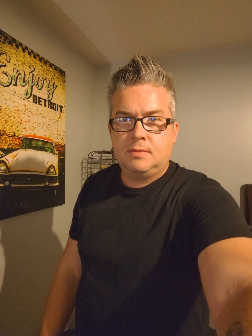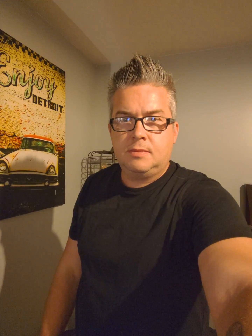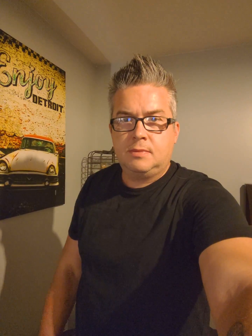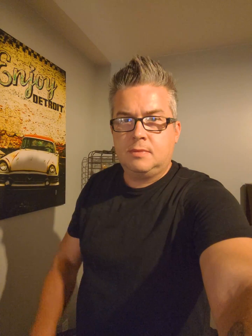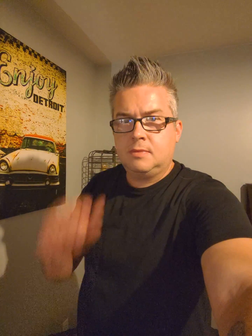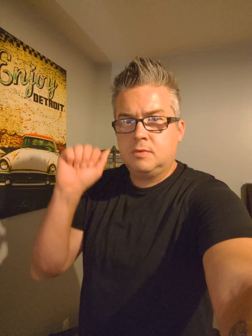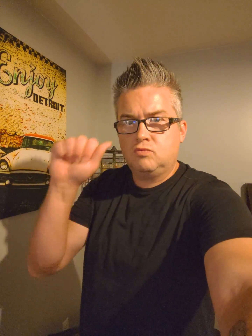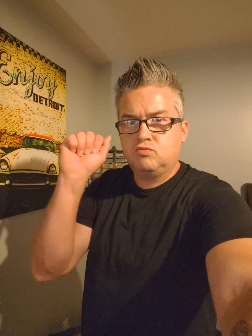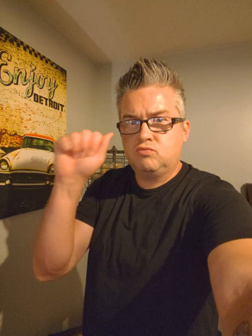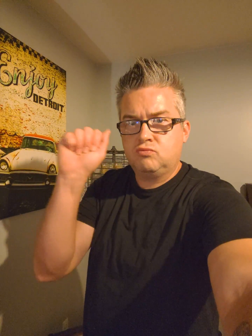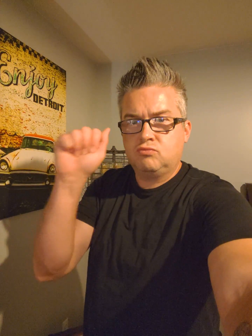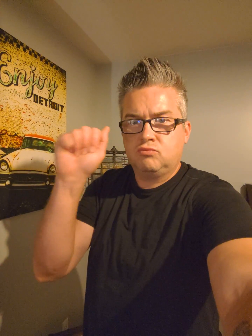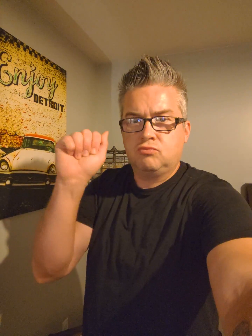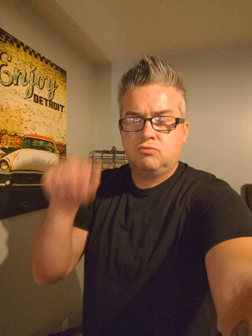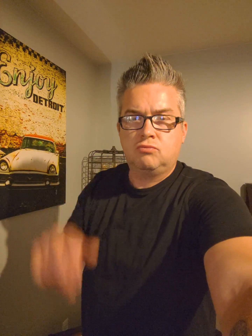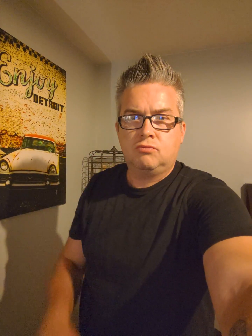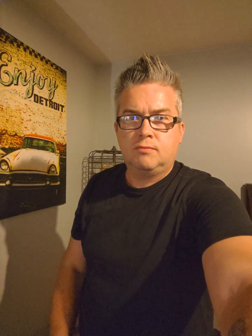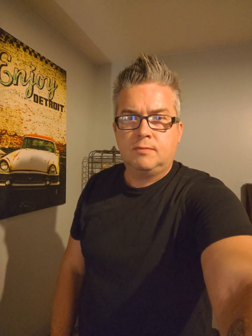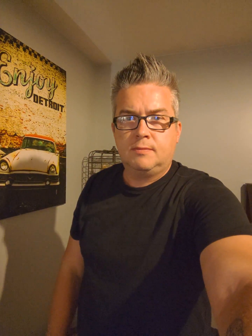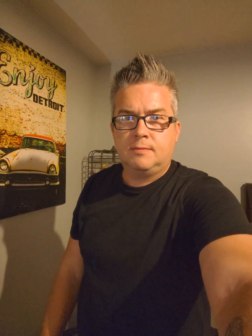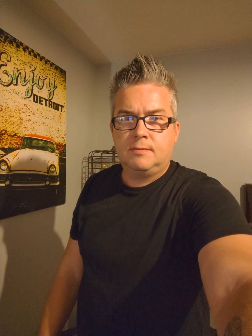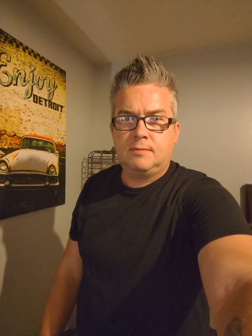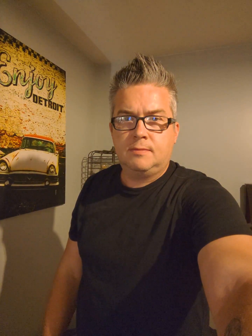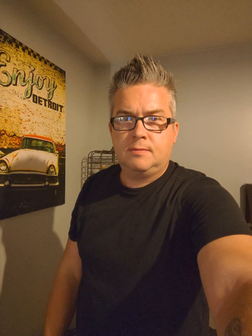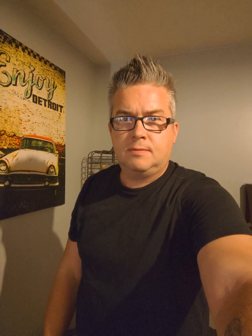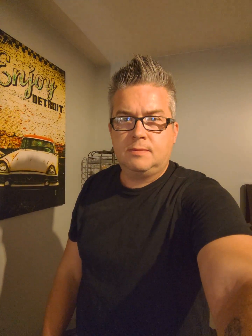knock